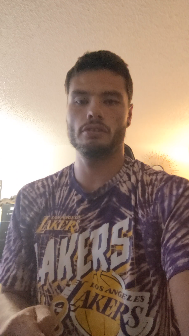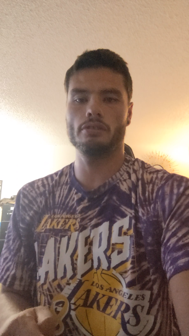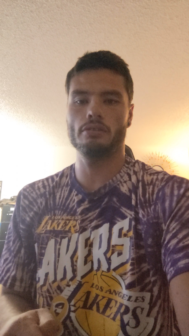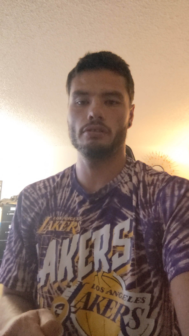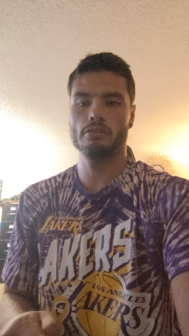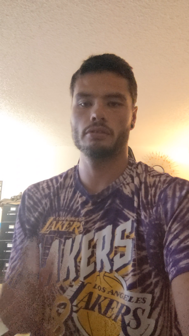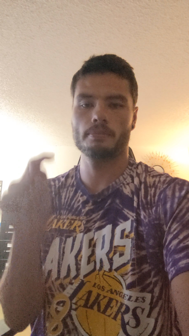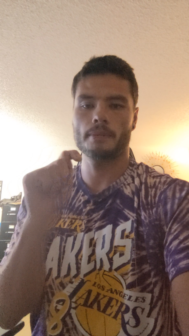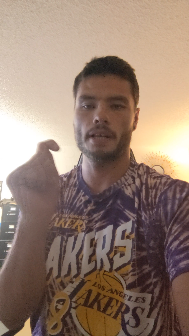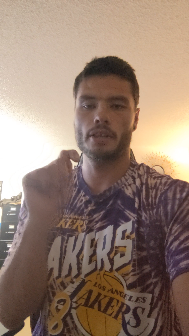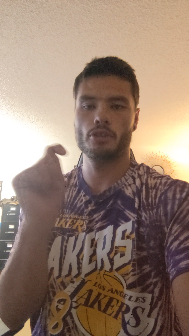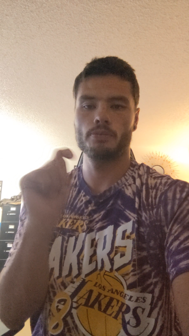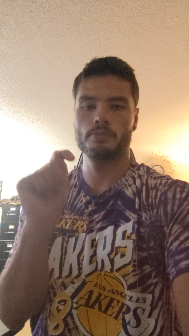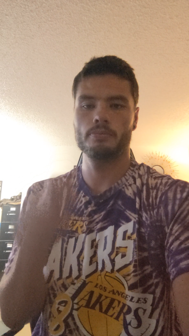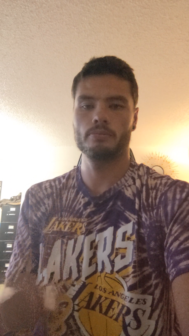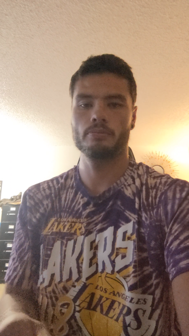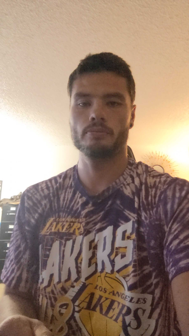bathroom